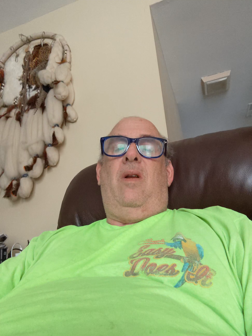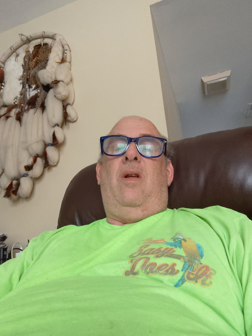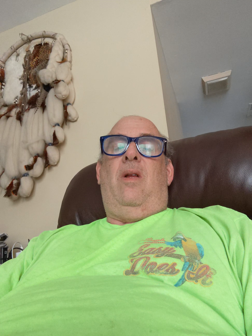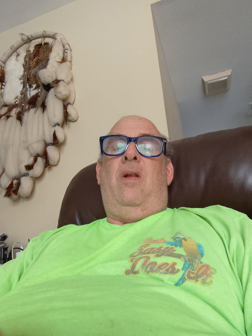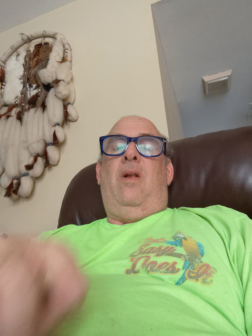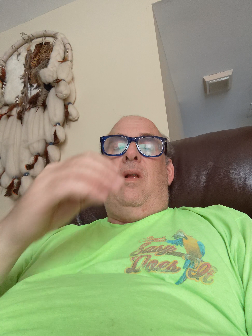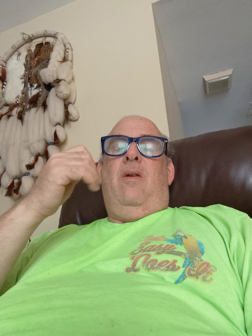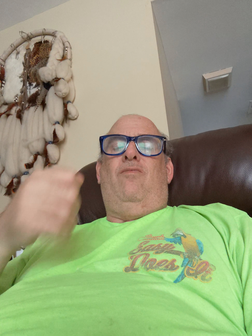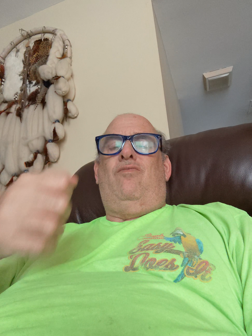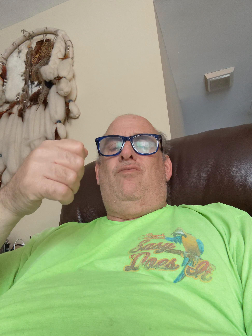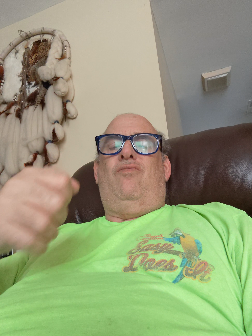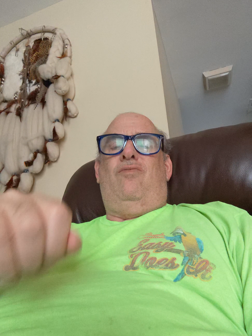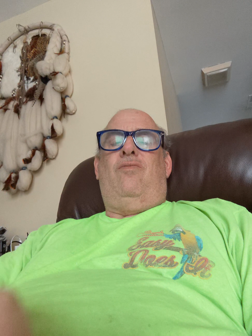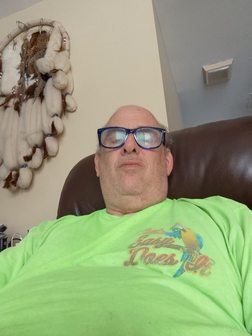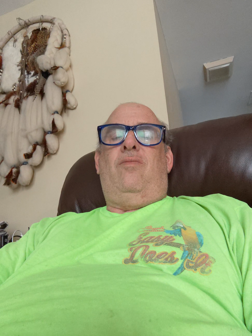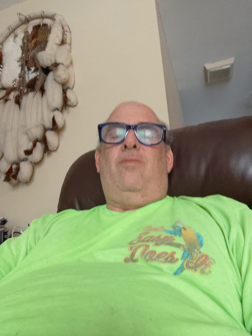car